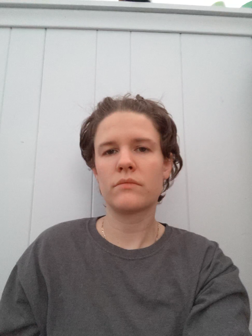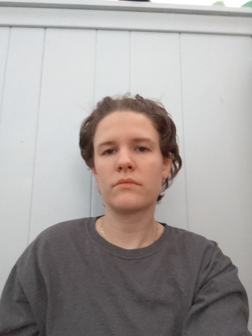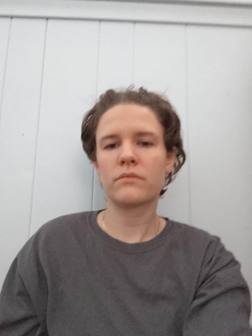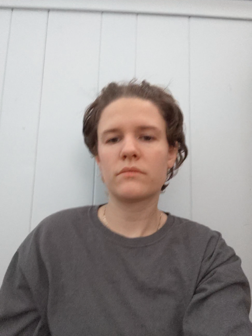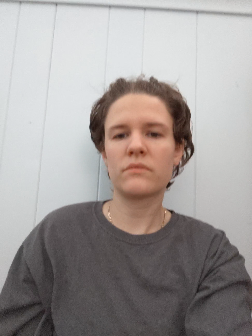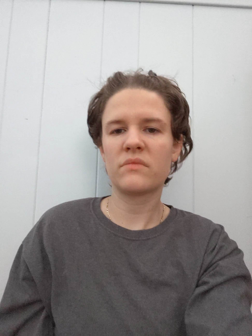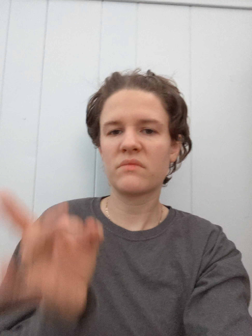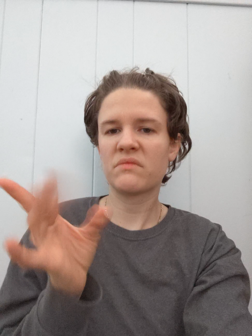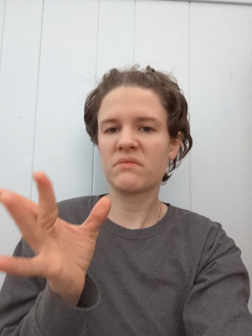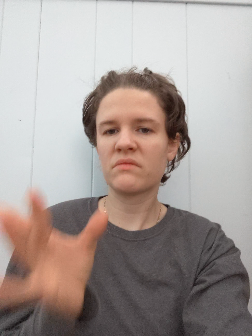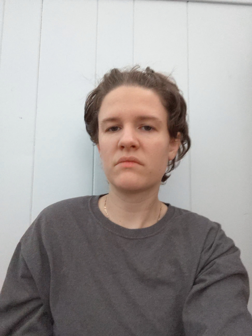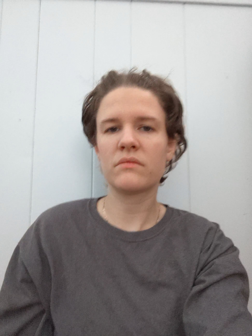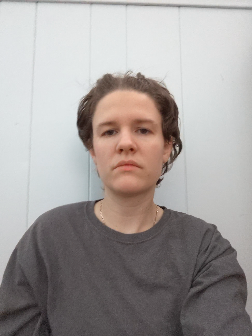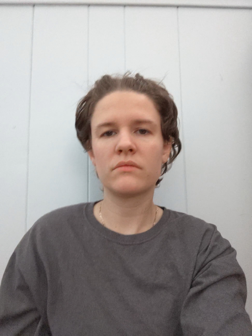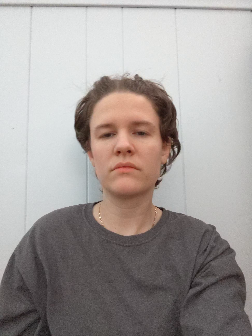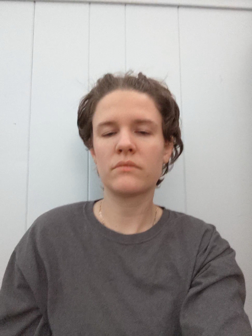yucky